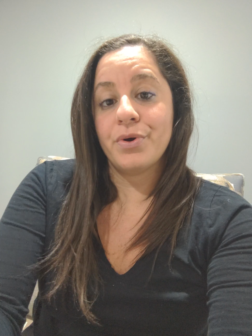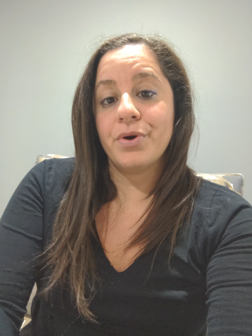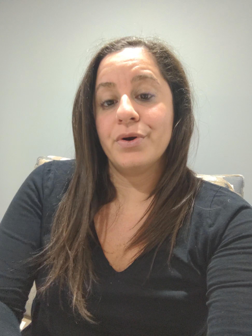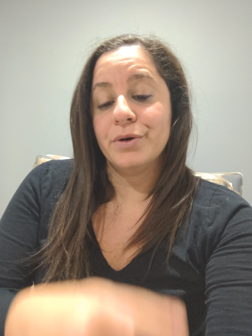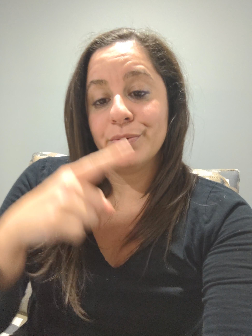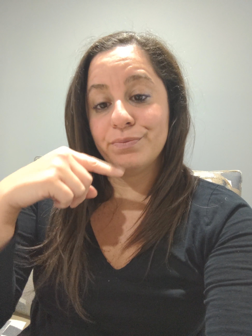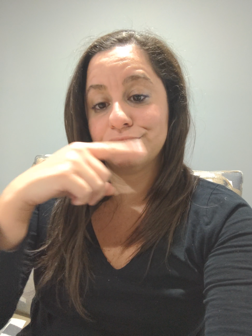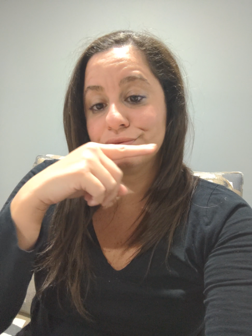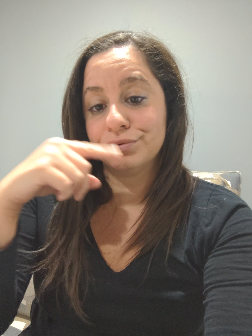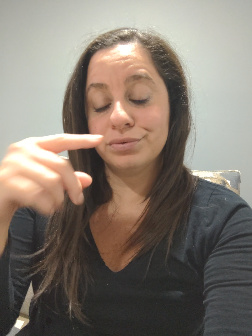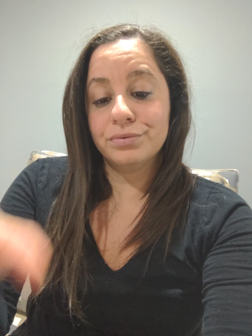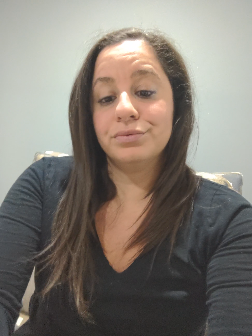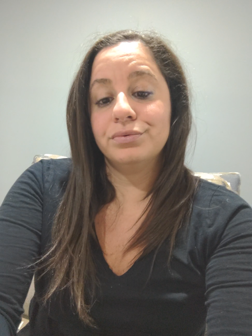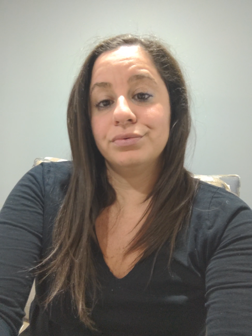toothbrush